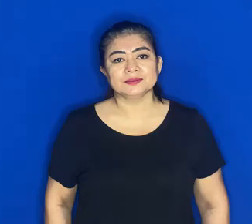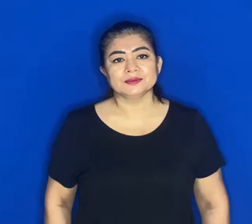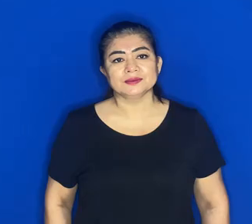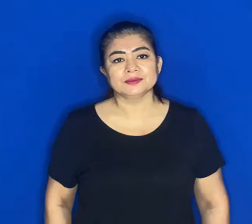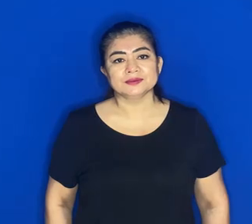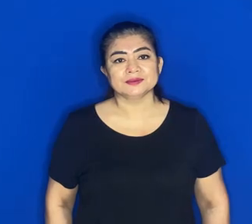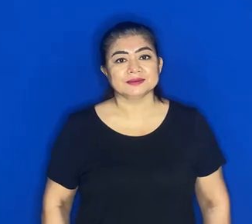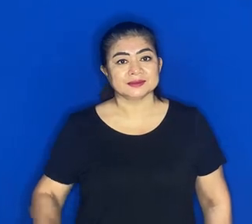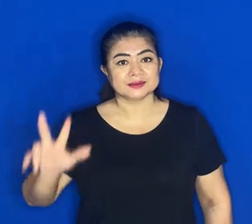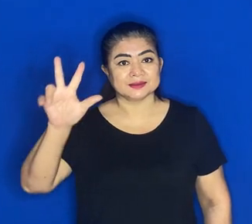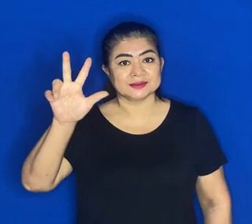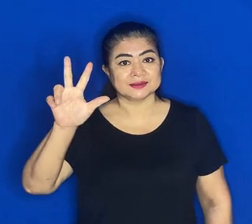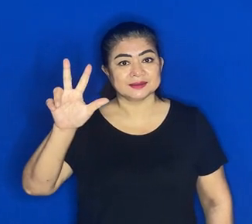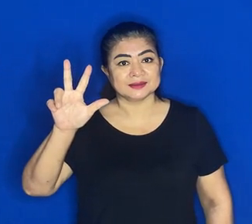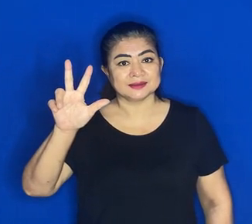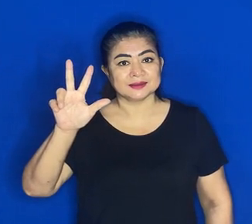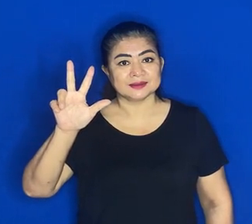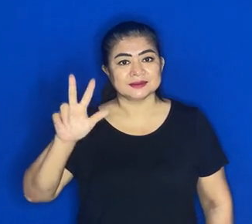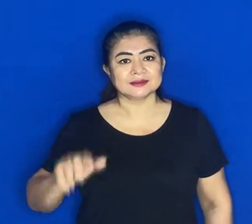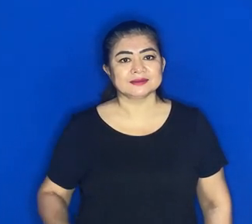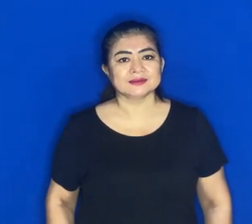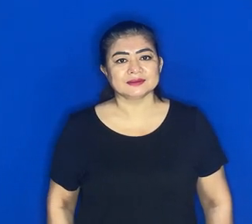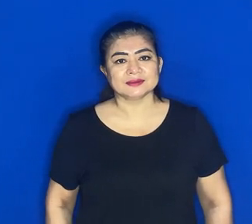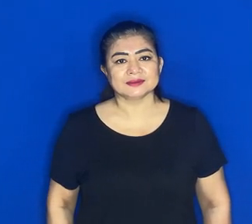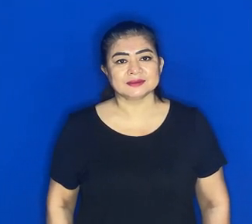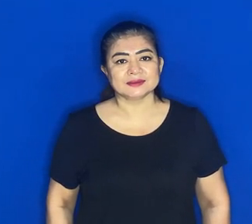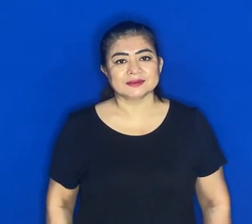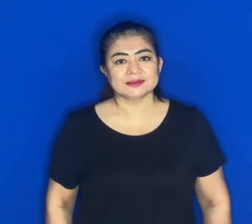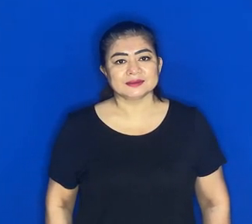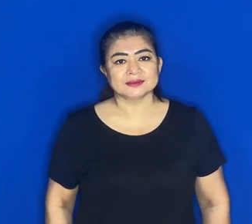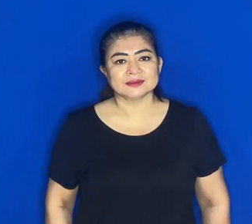three